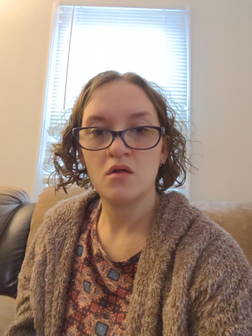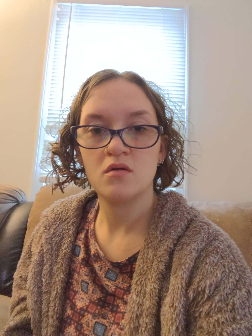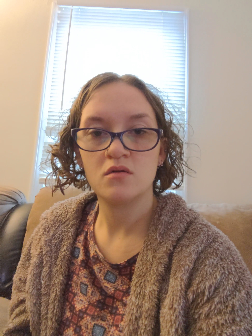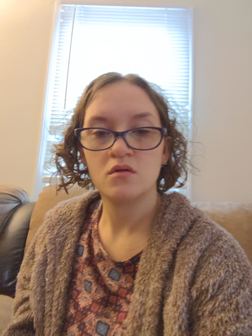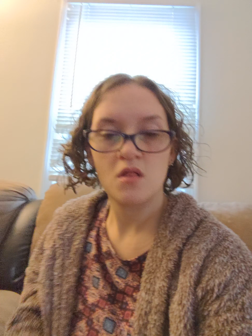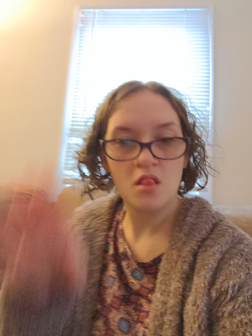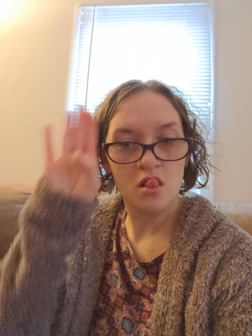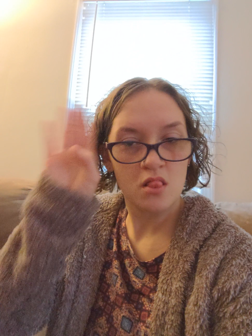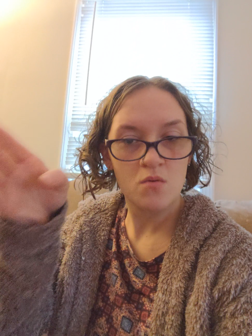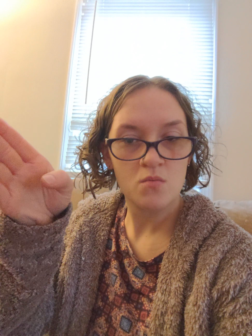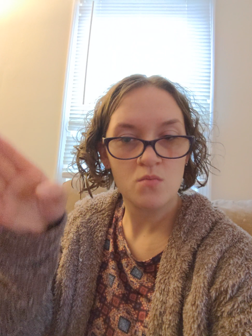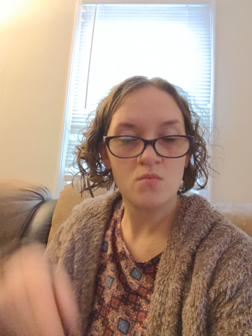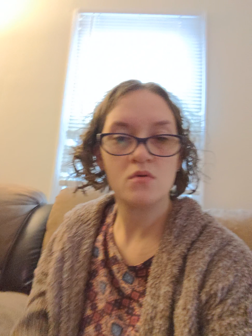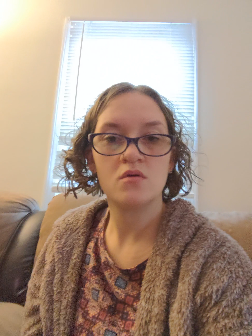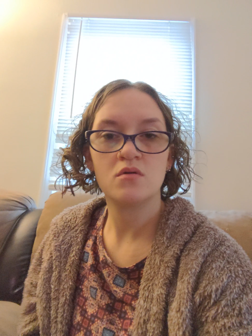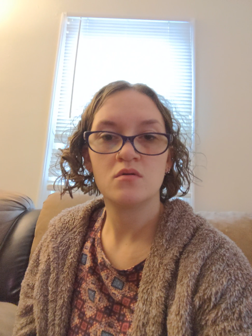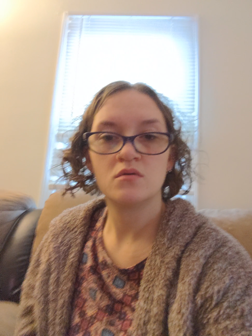hello